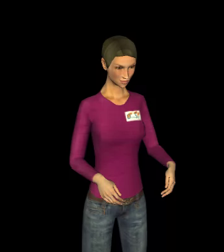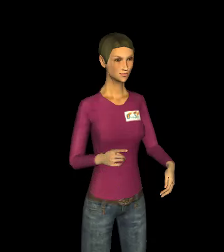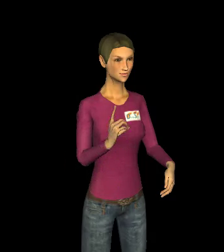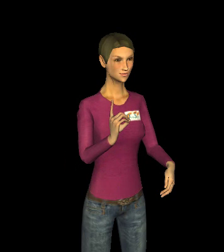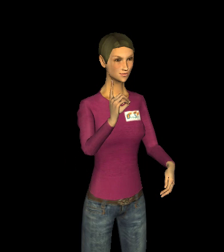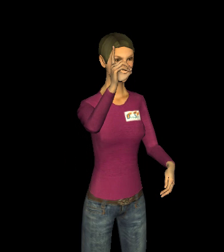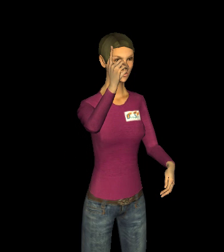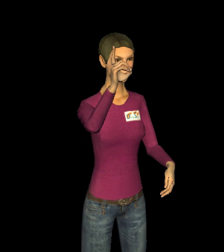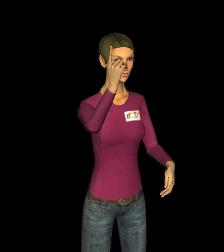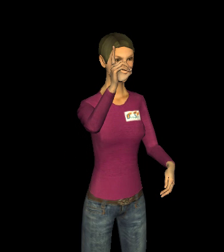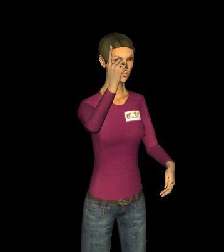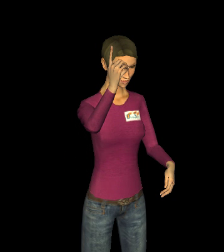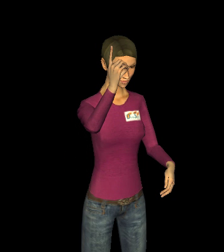الله